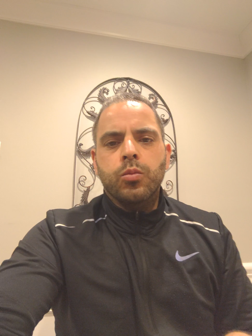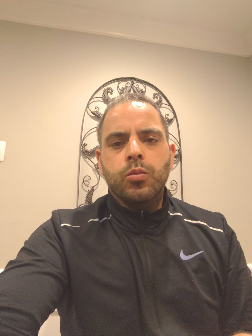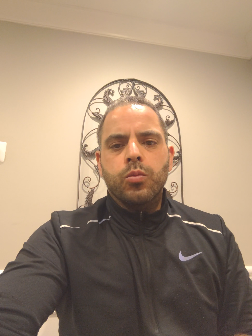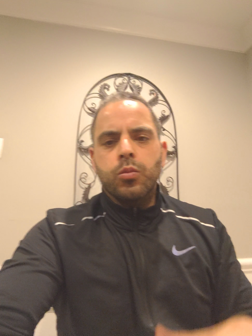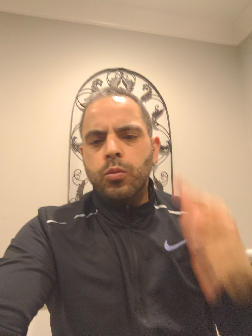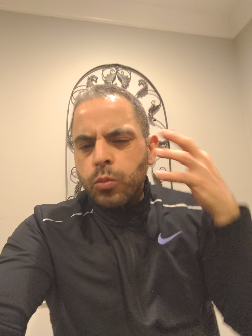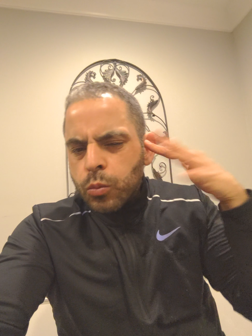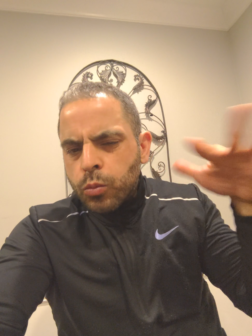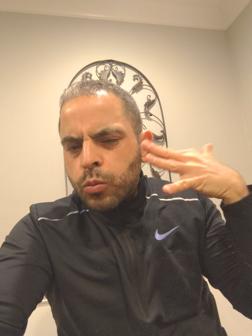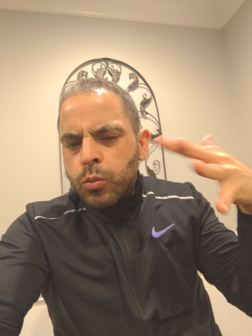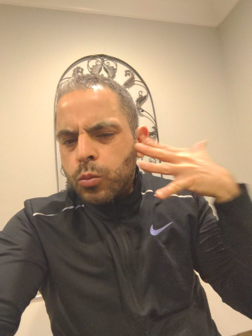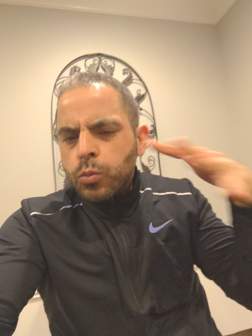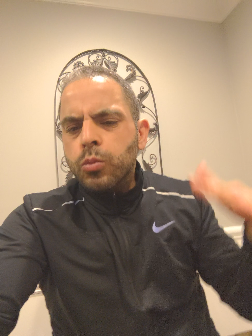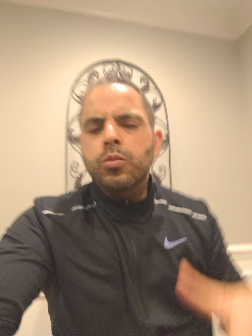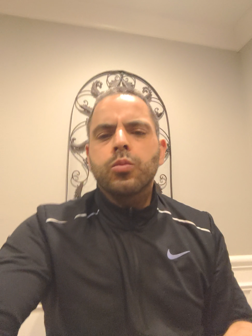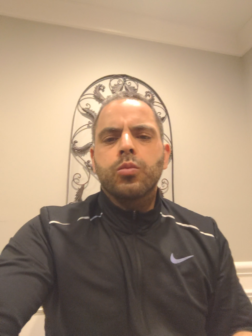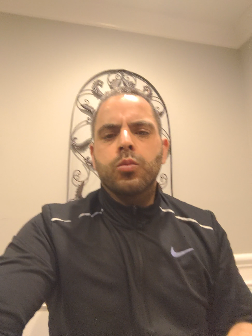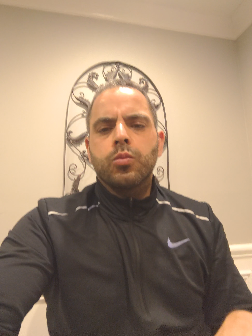noisy